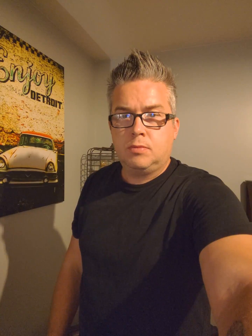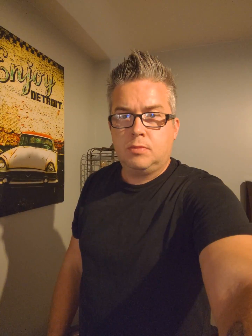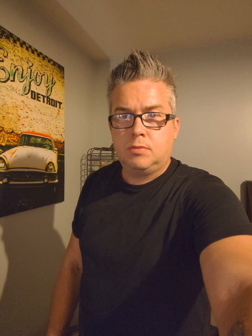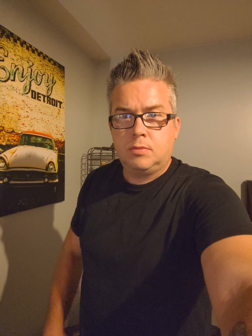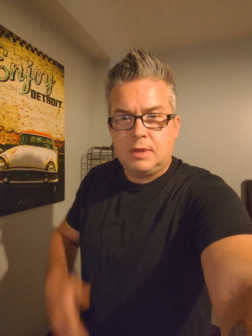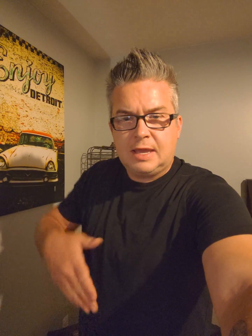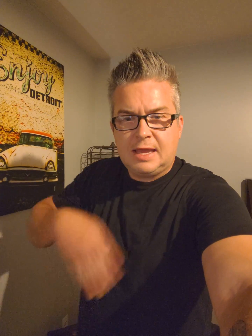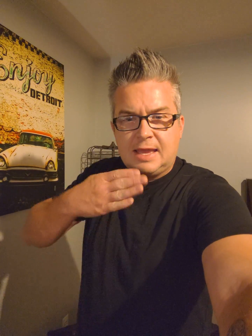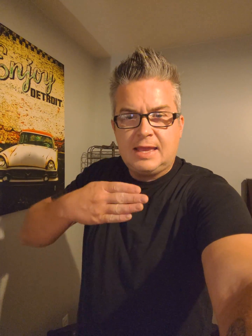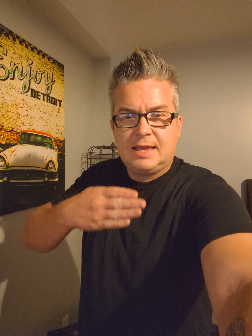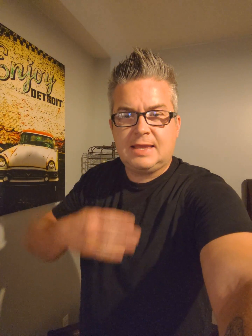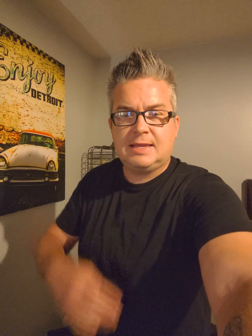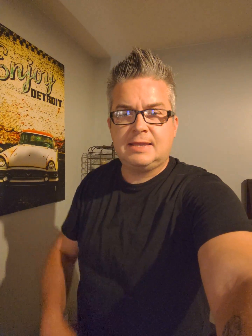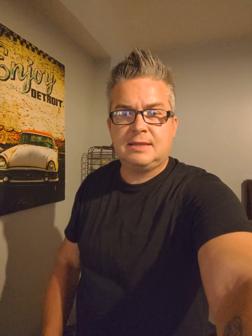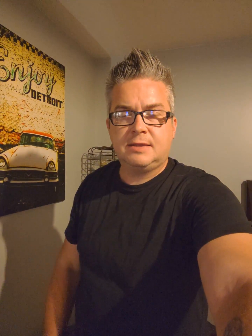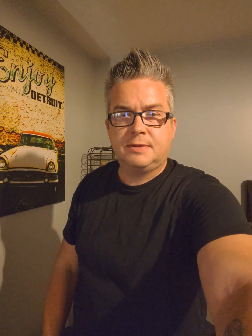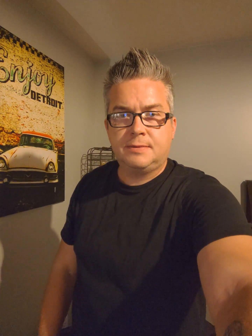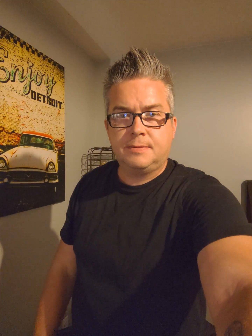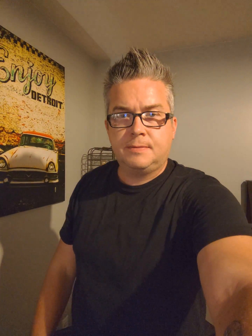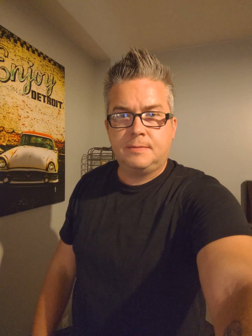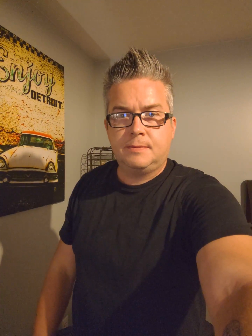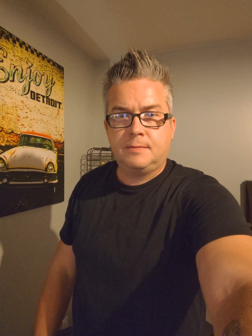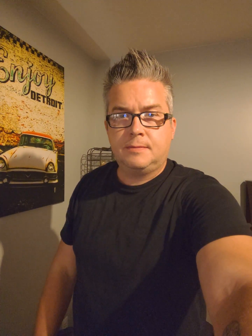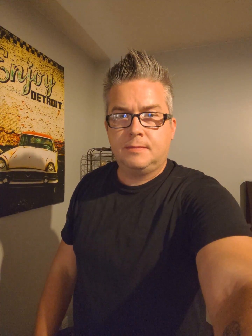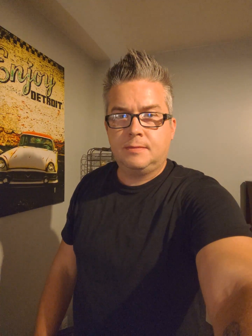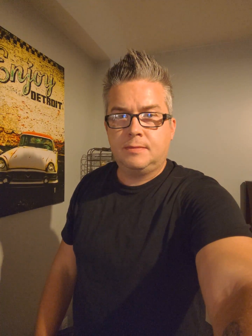kick